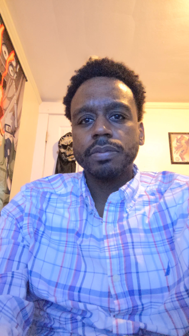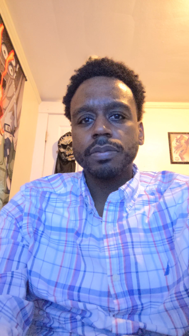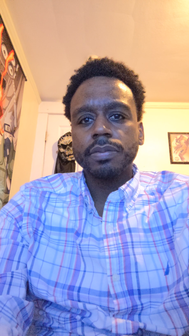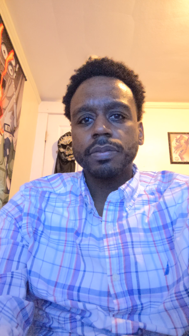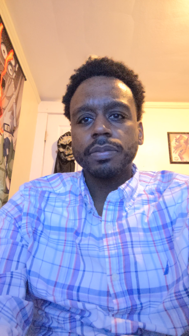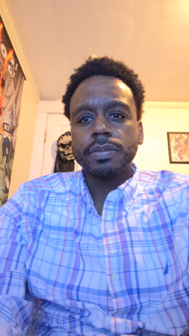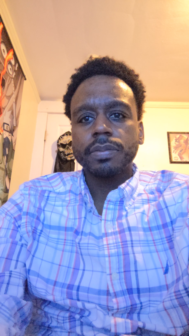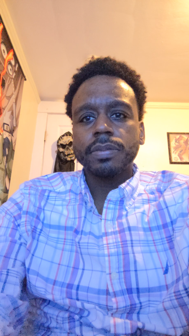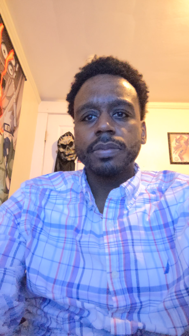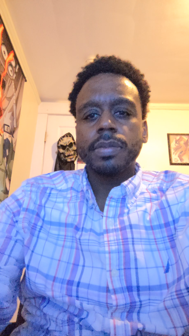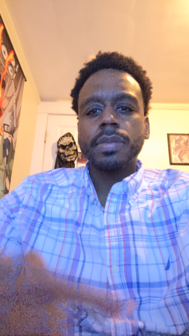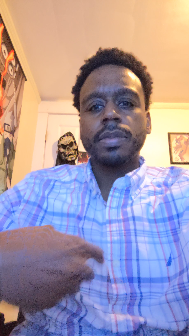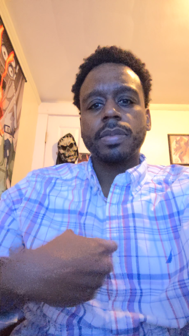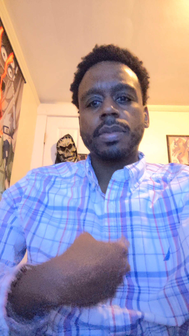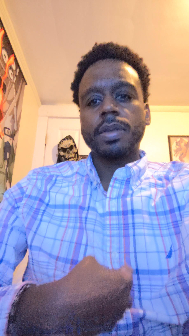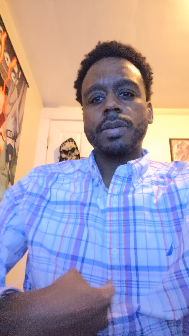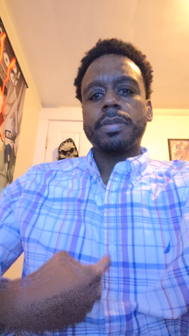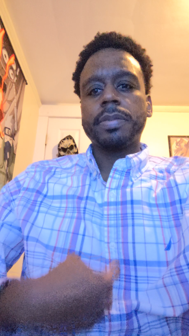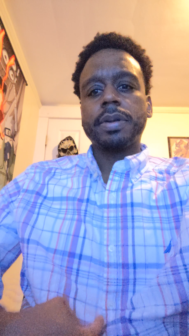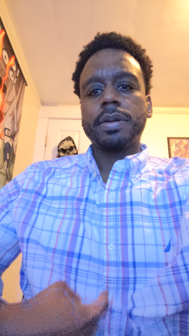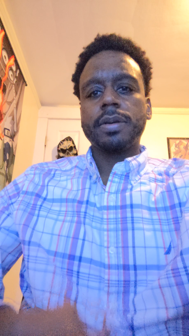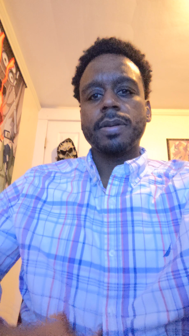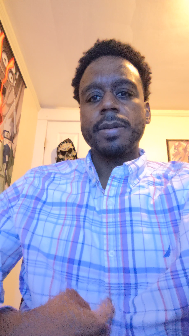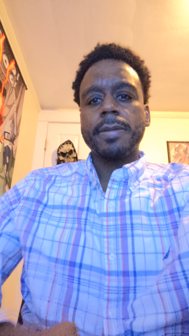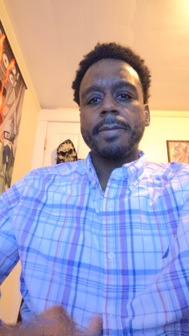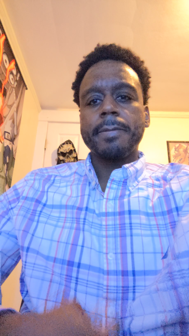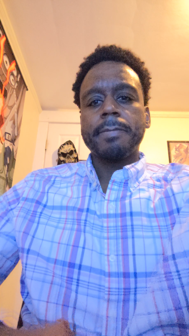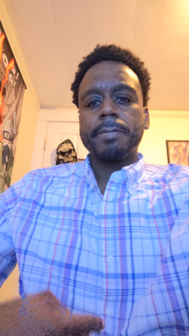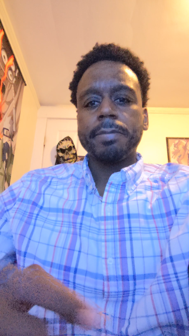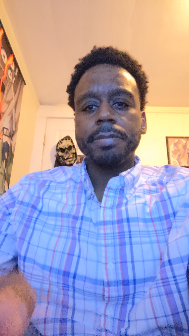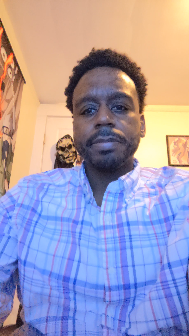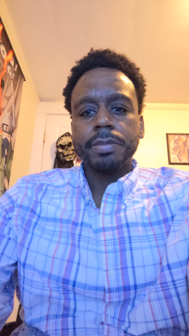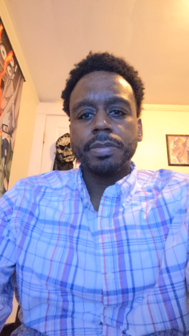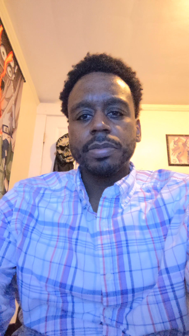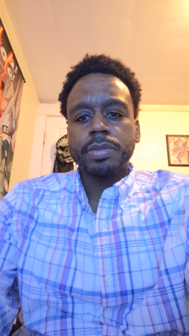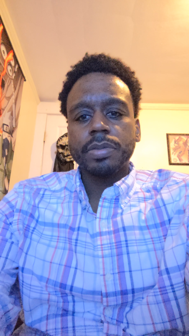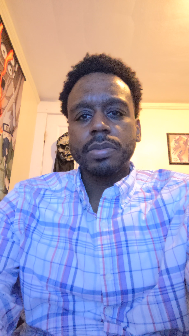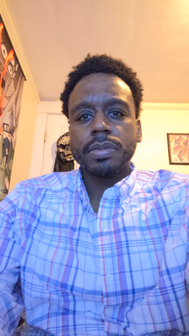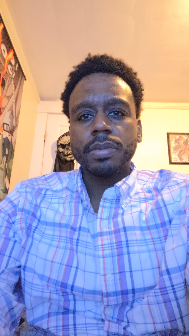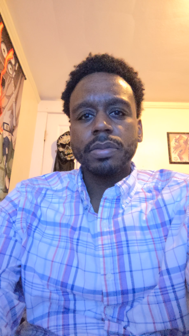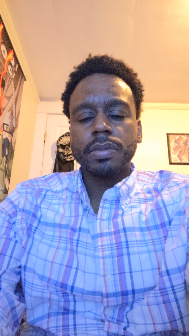belly button